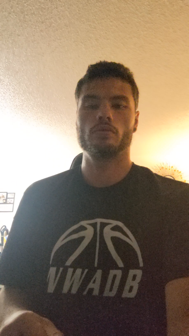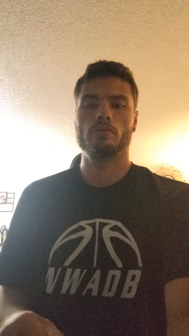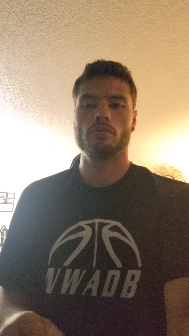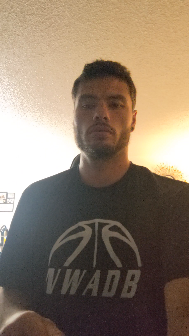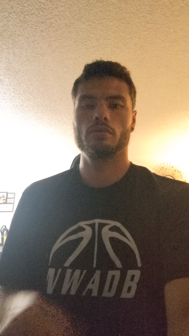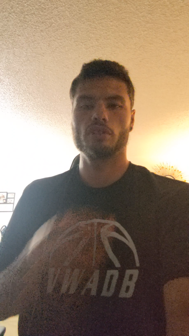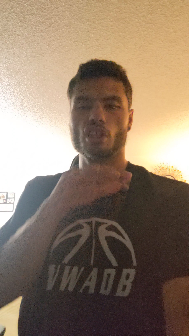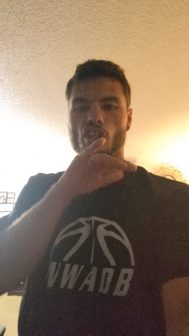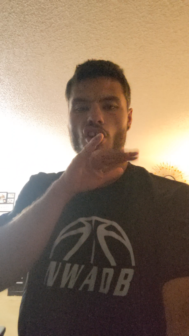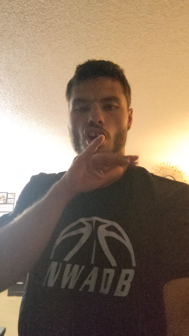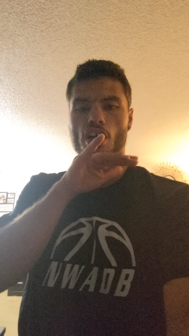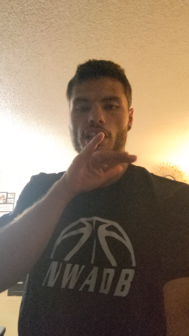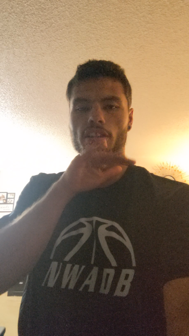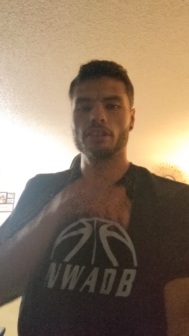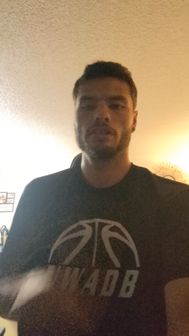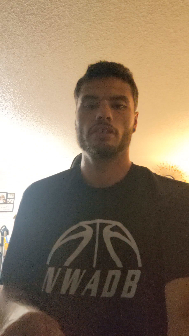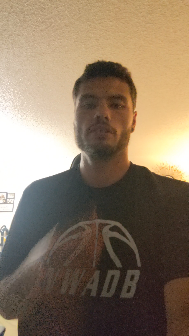naughty